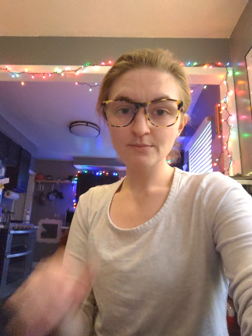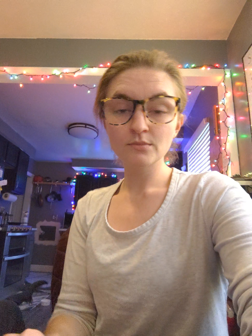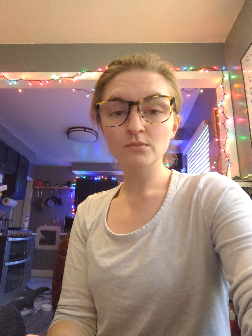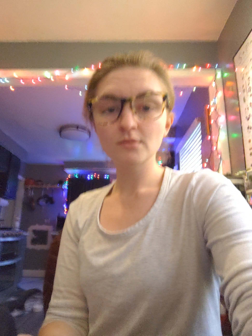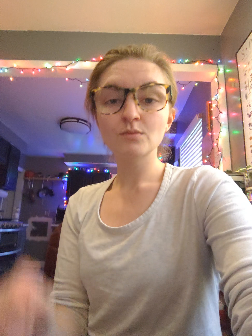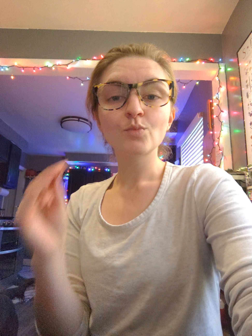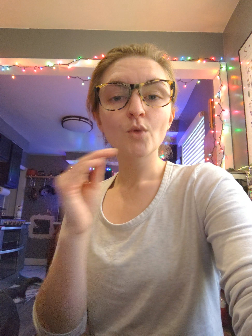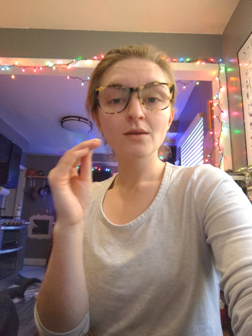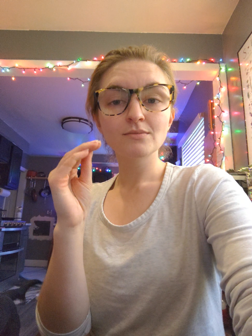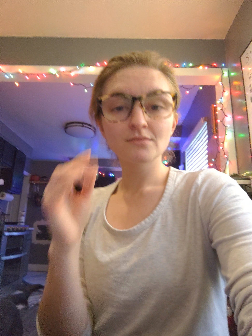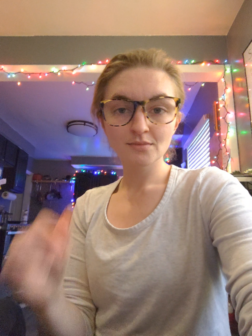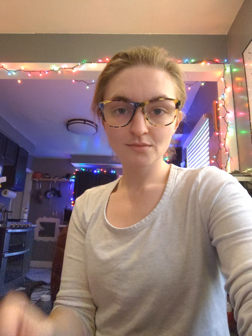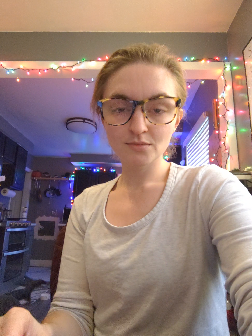kiss